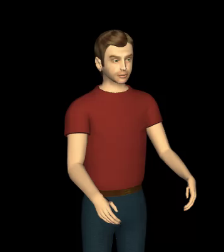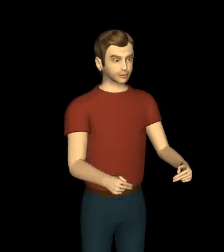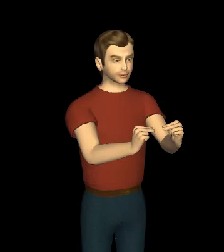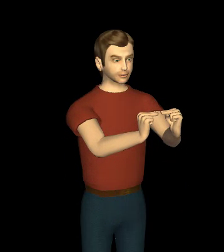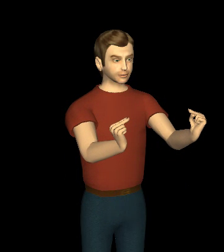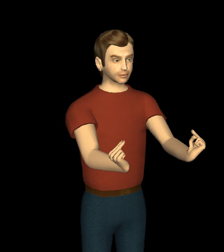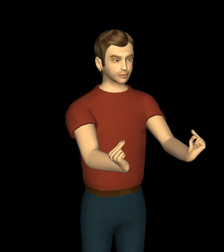جسر